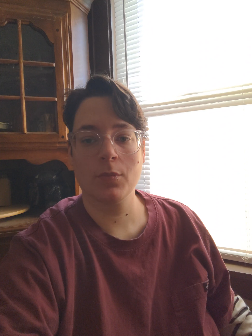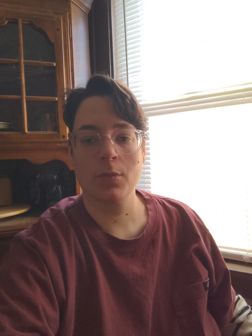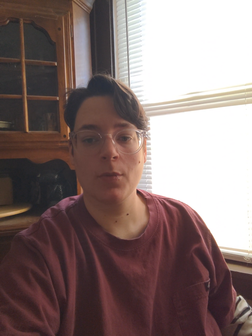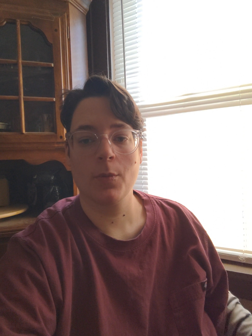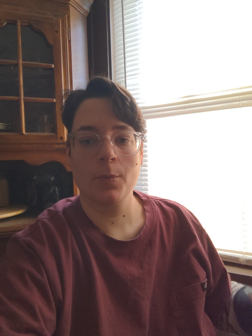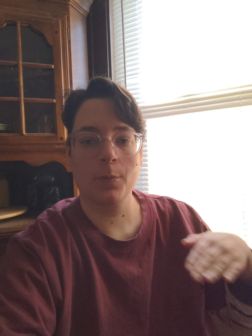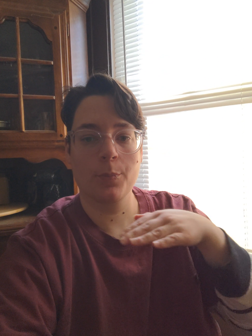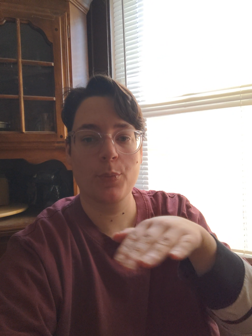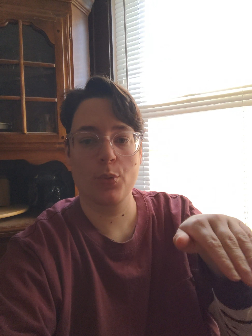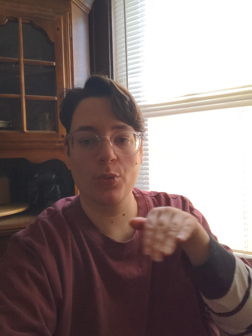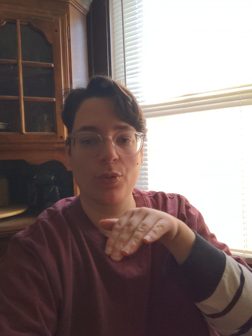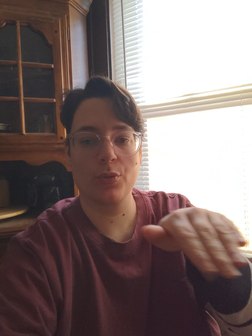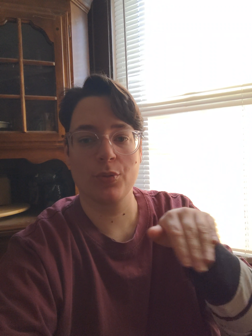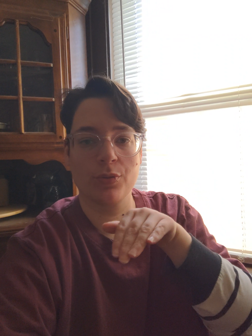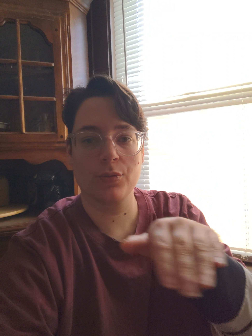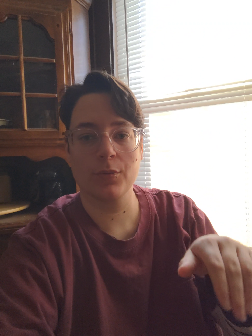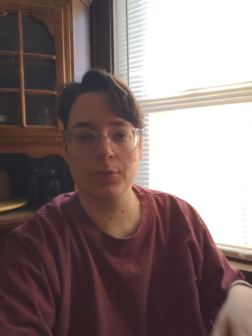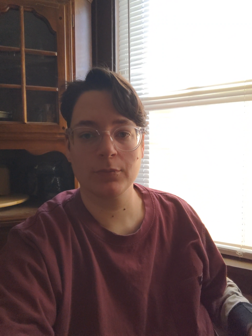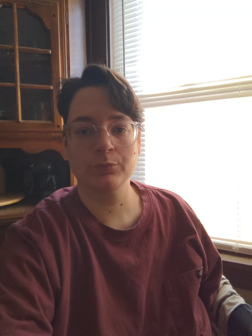pool